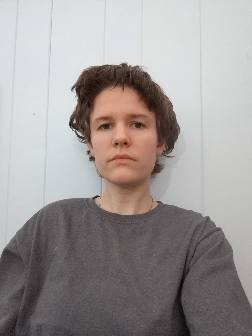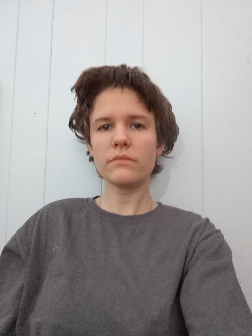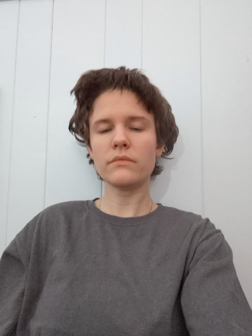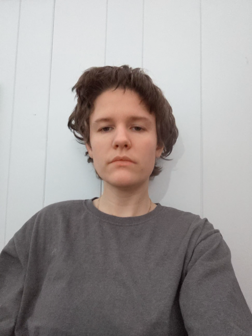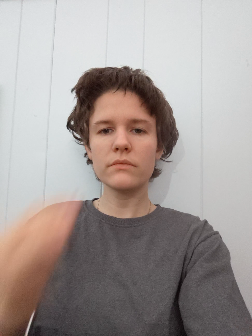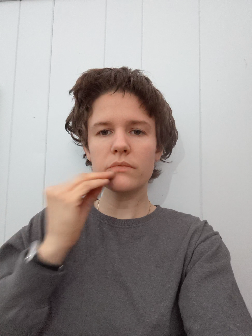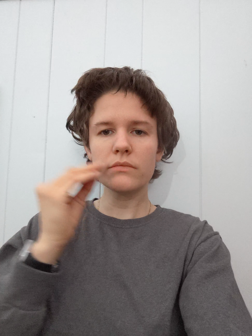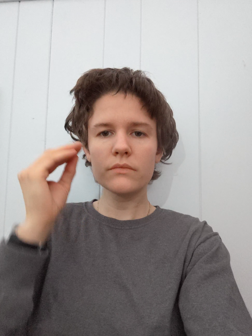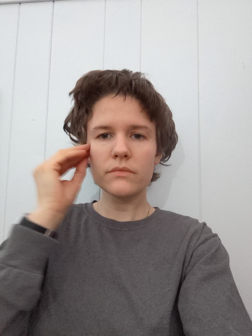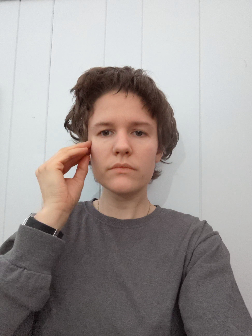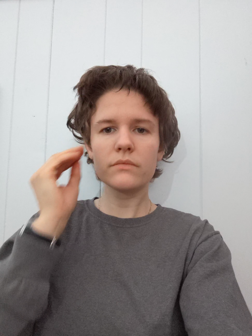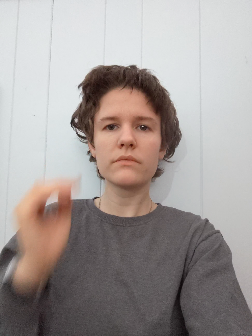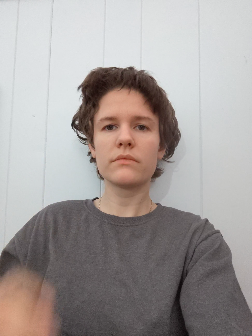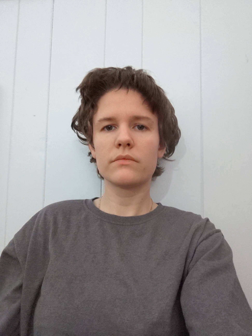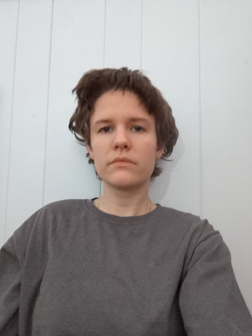home